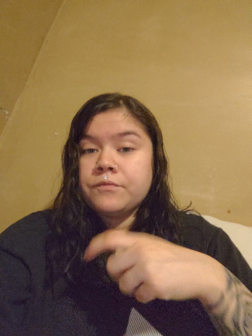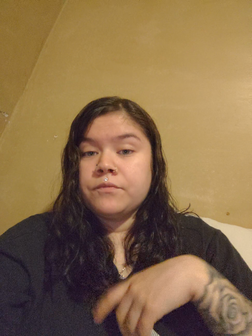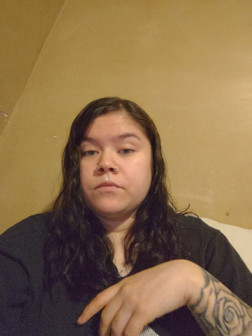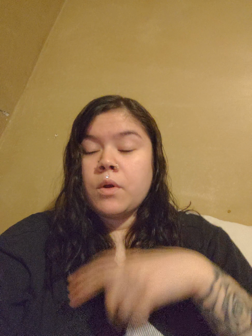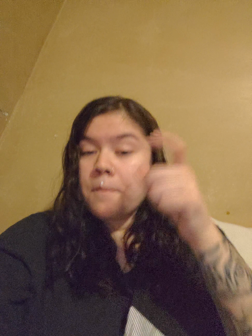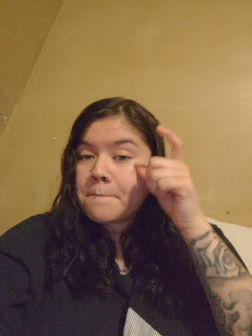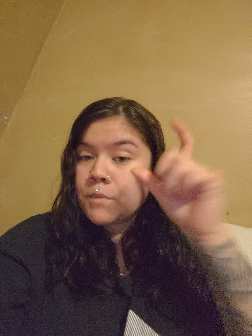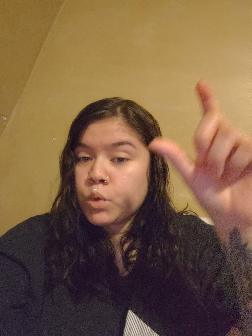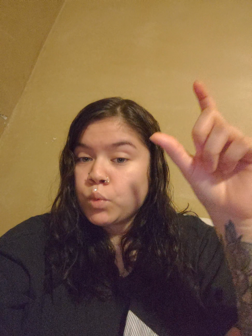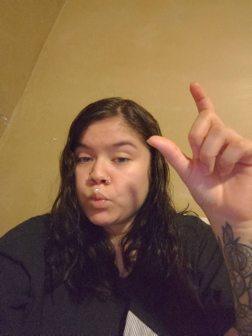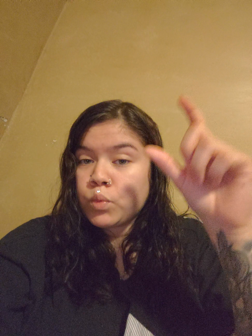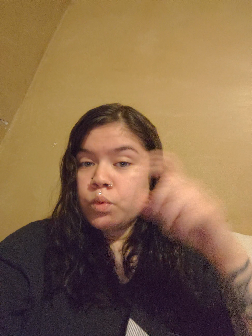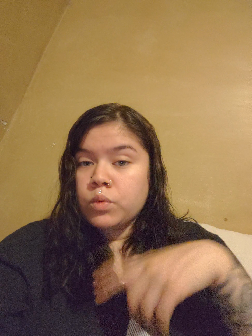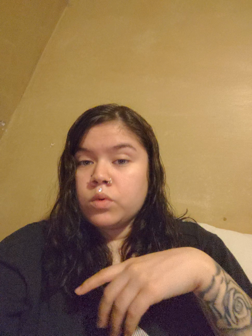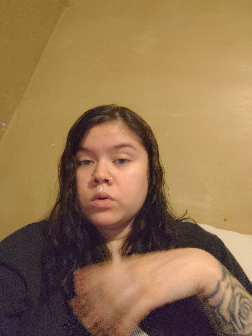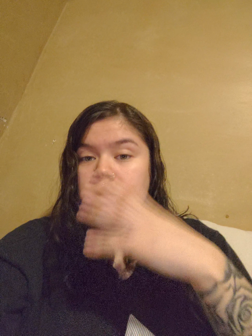moon